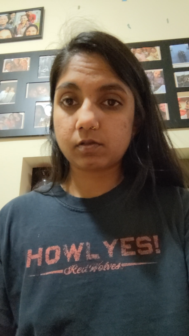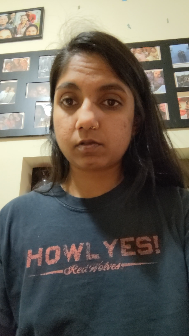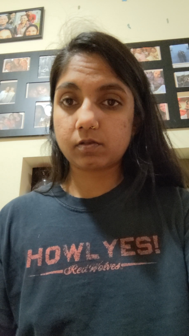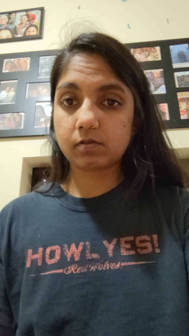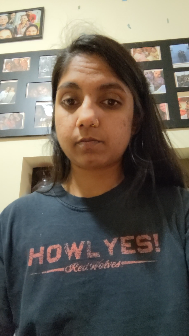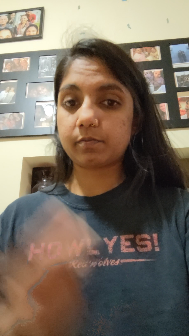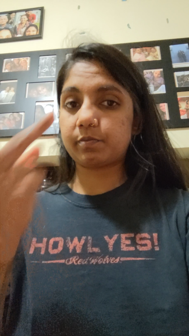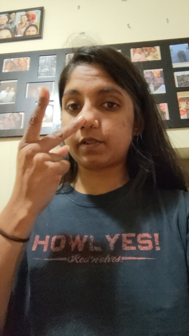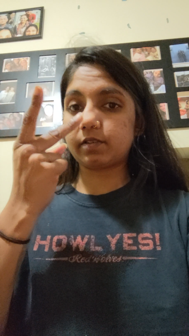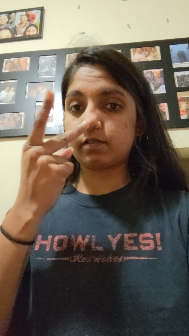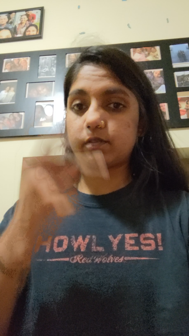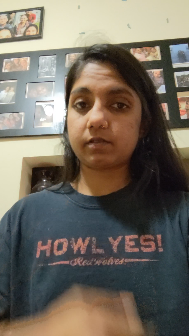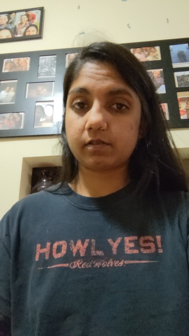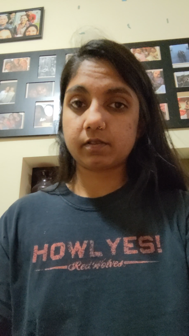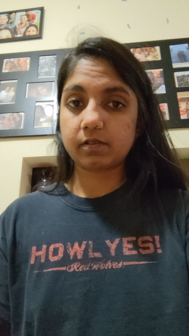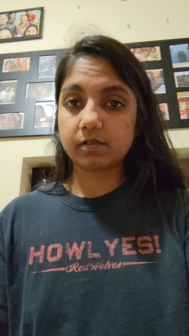penis